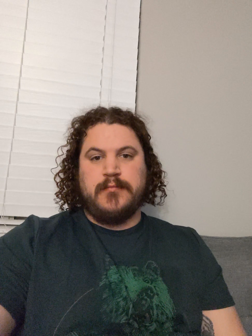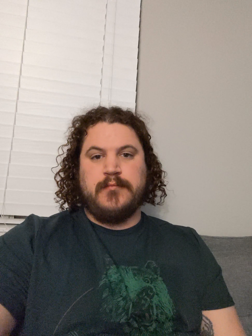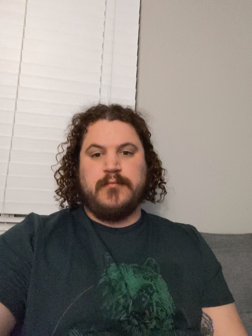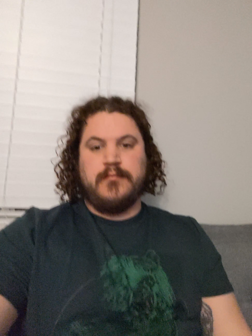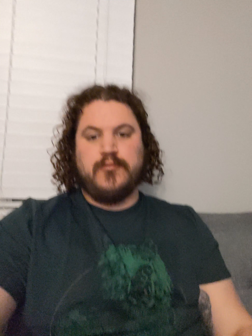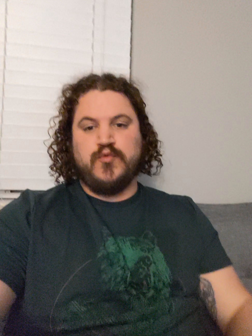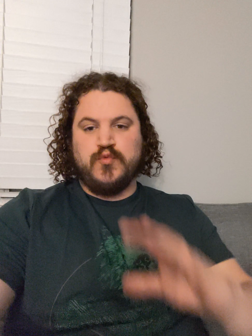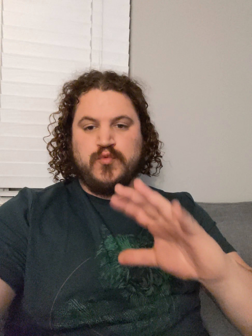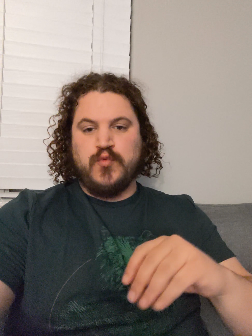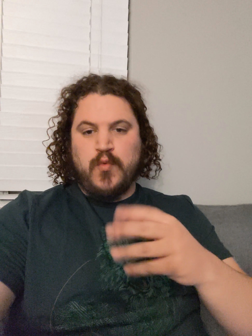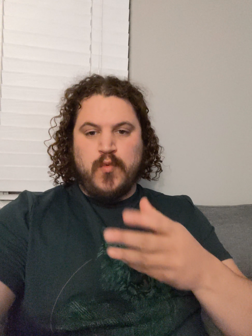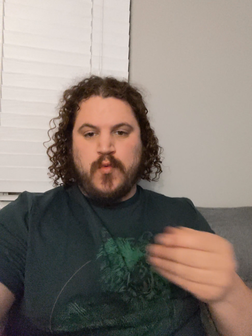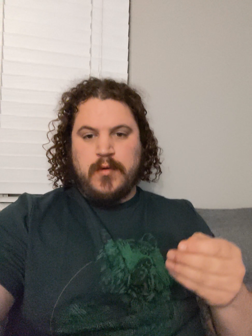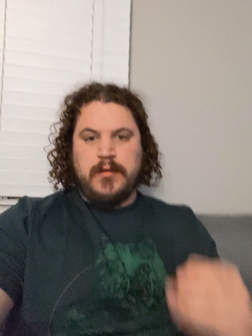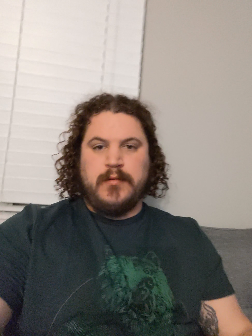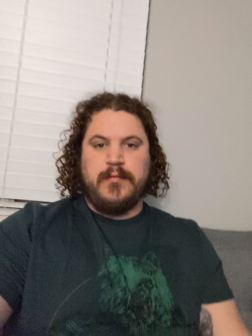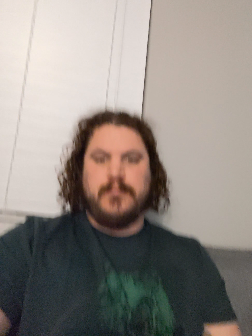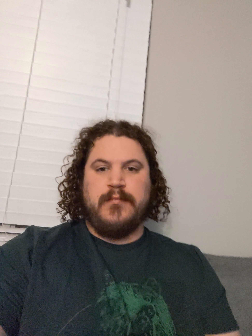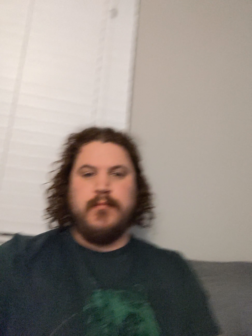story